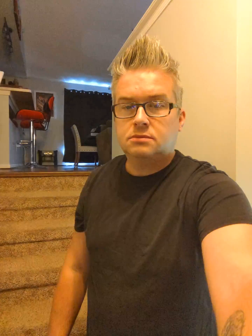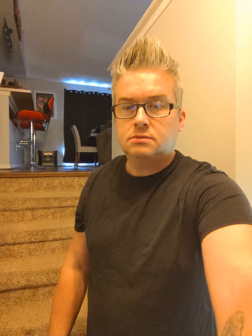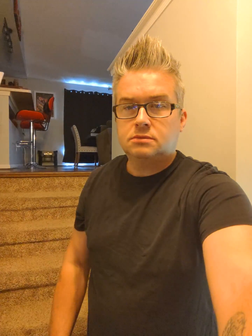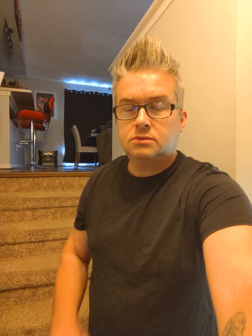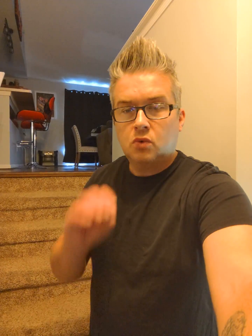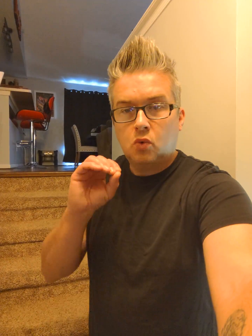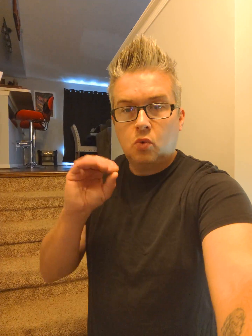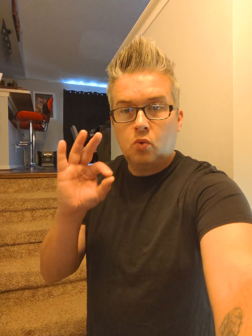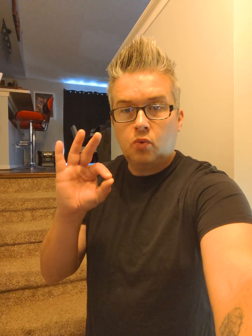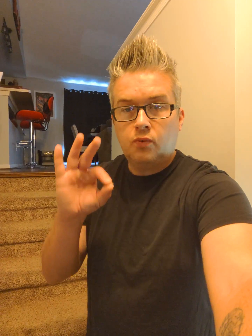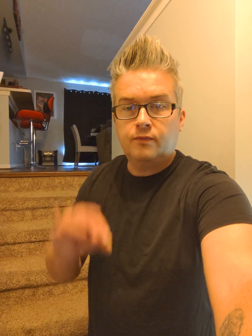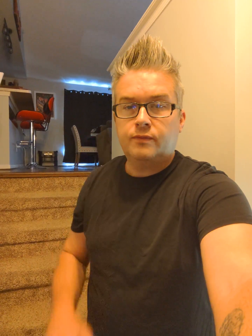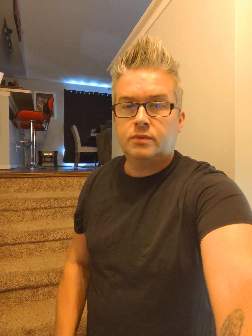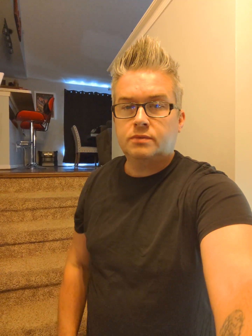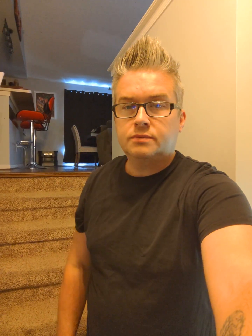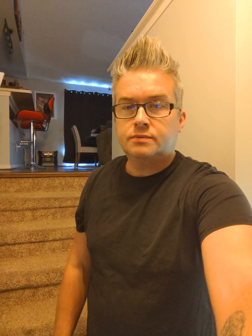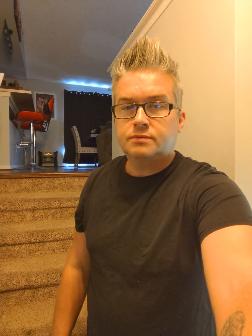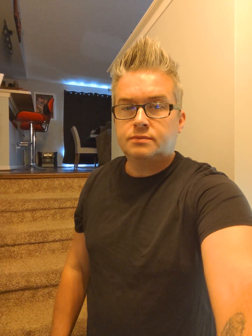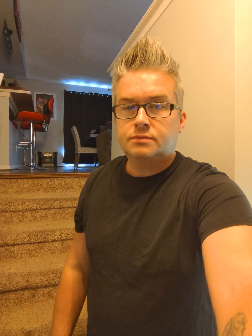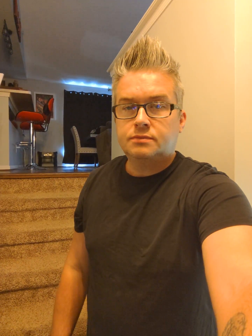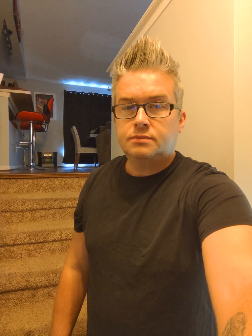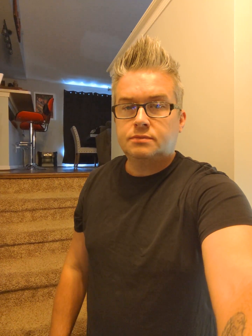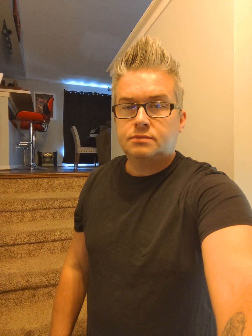of